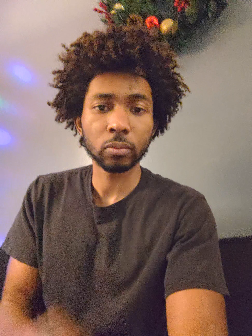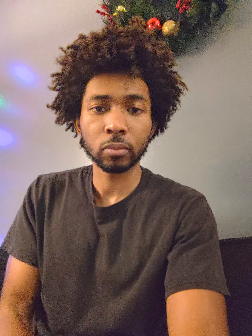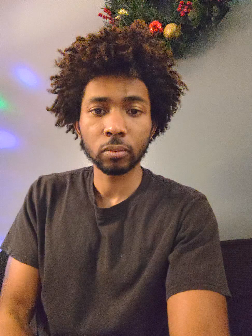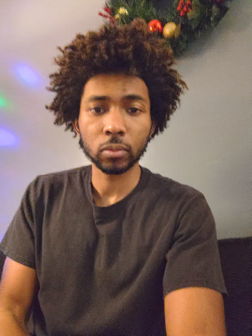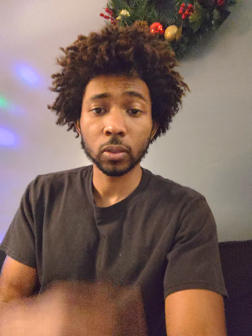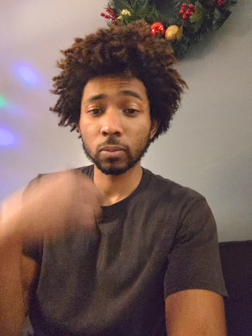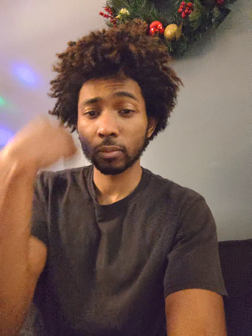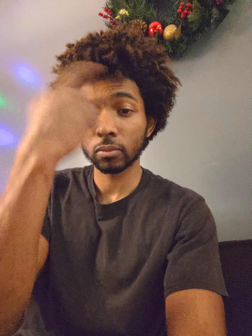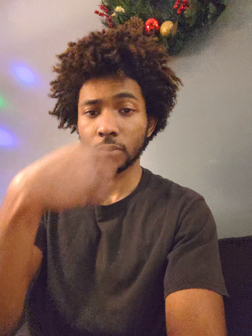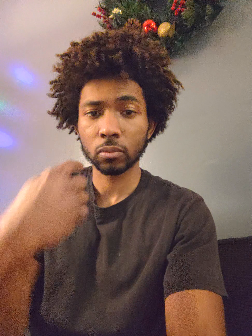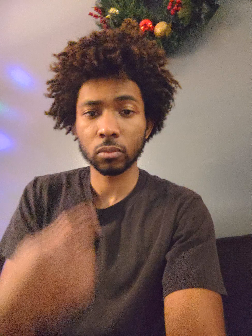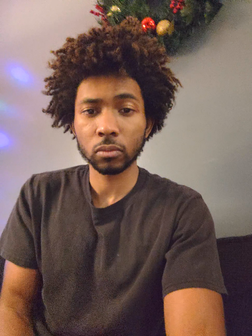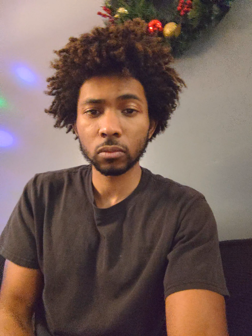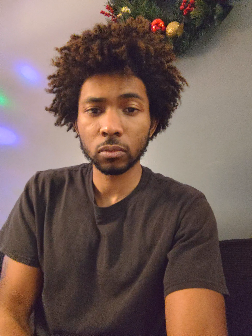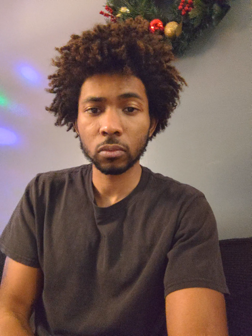face